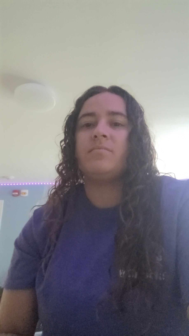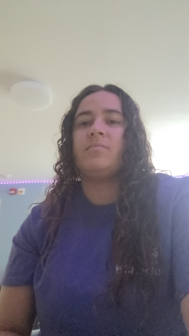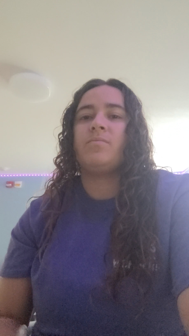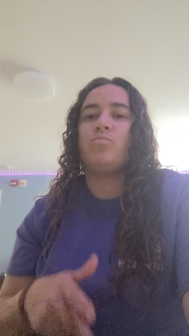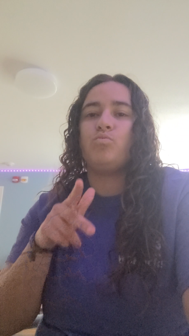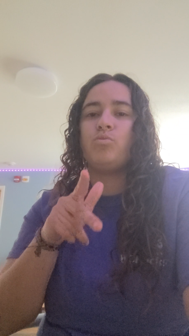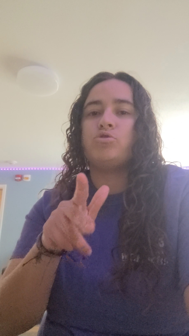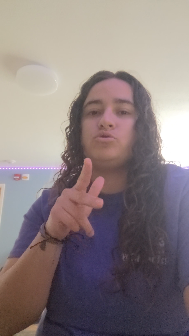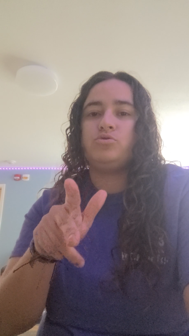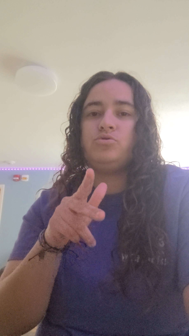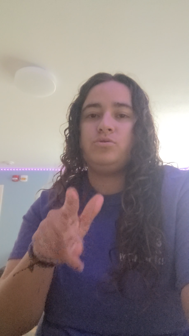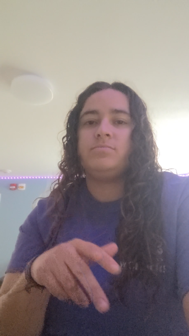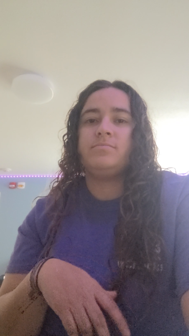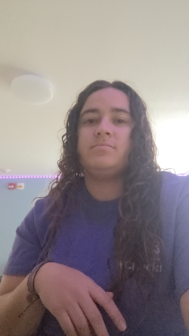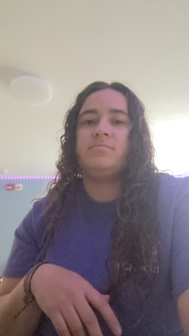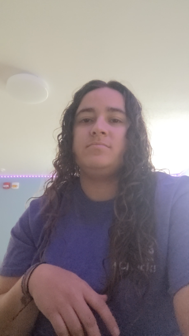garage